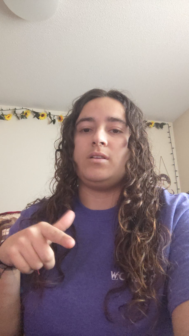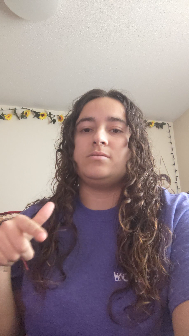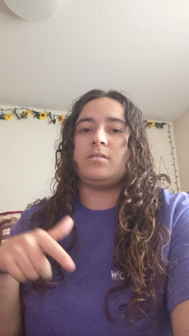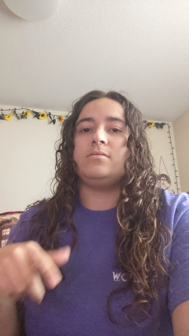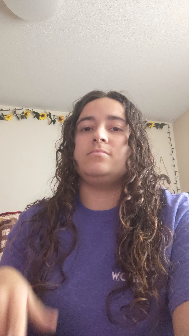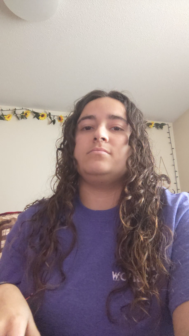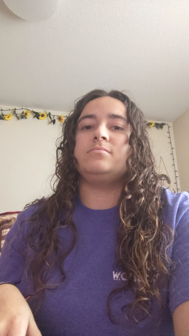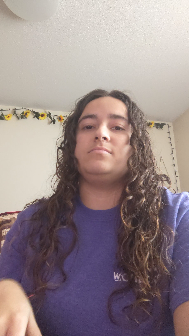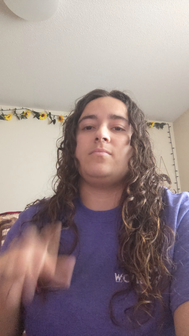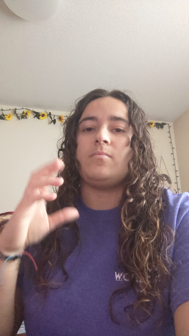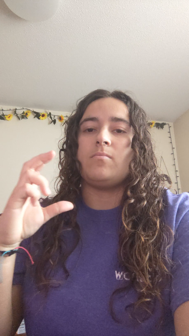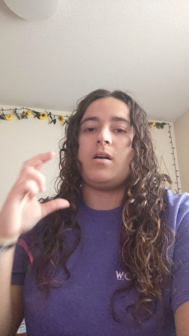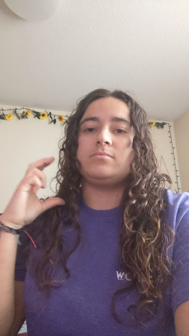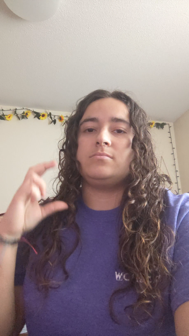bus